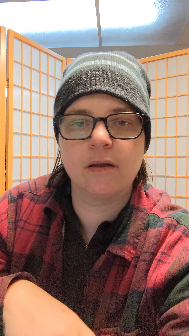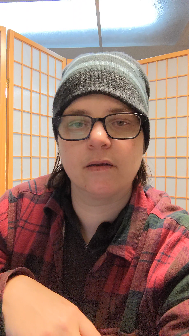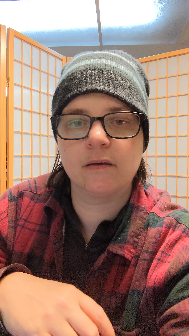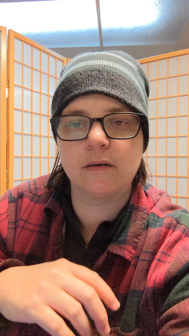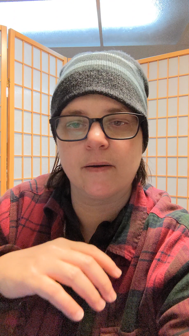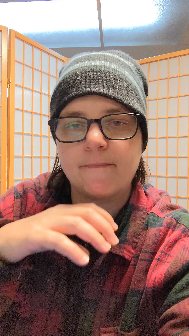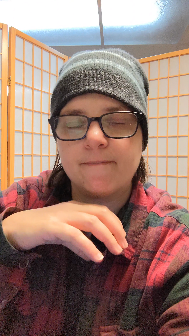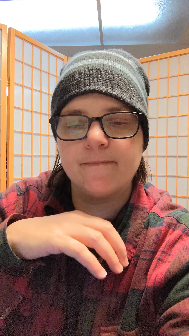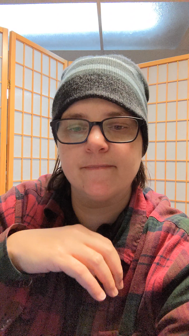scarf